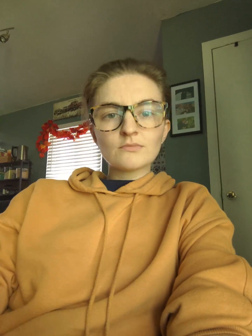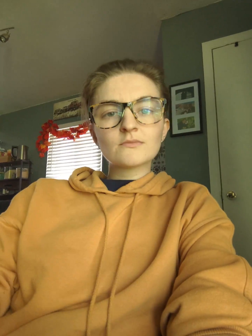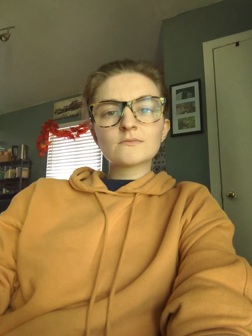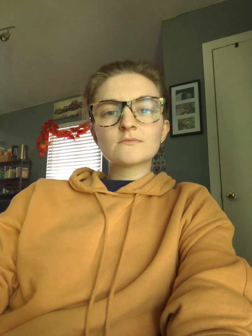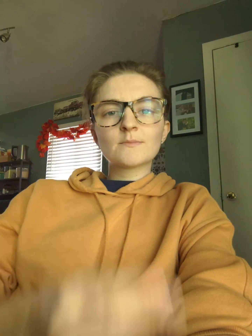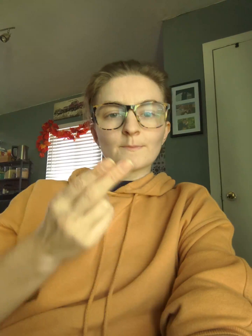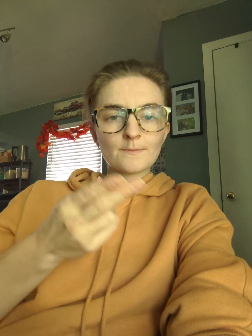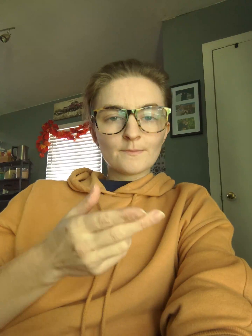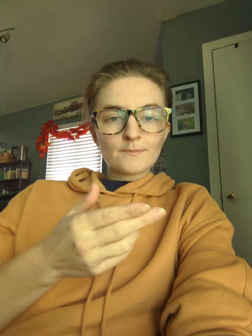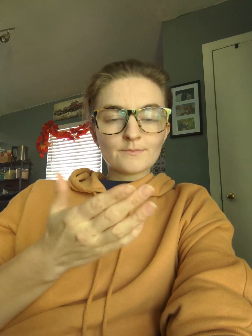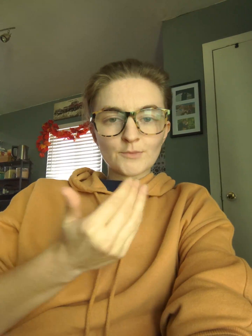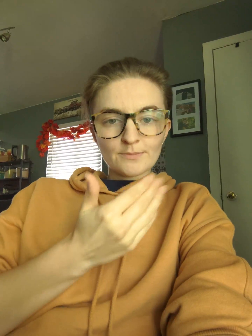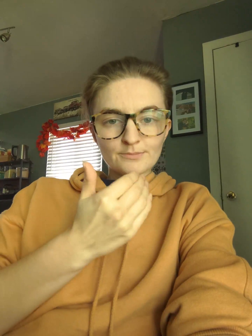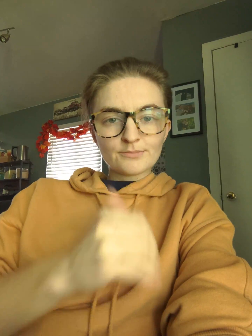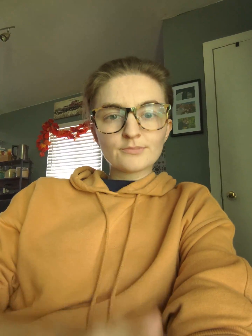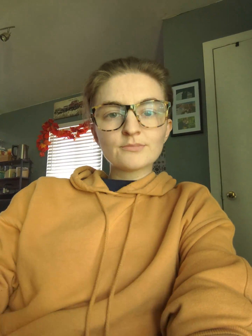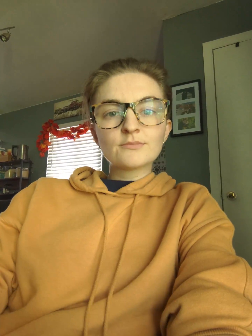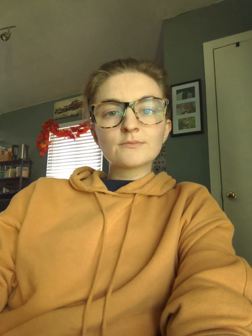butterfly